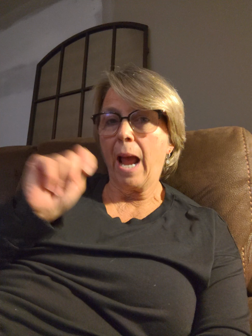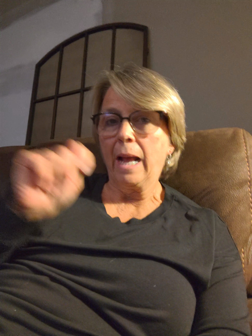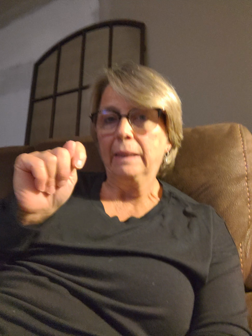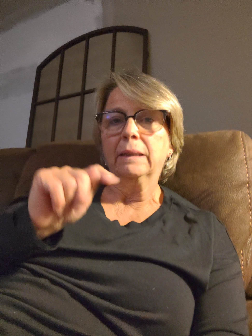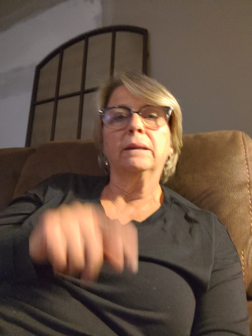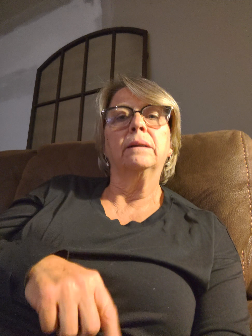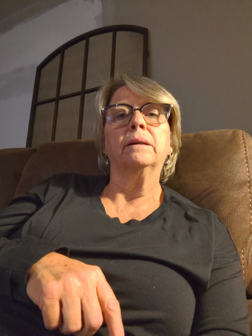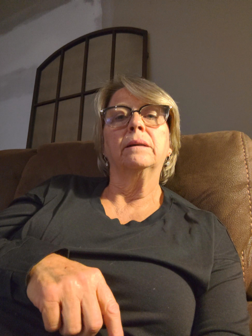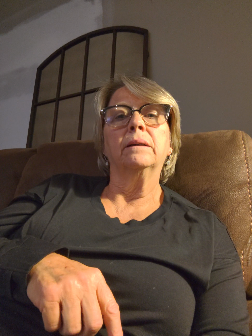potty